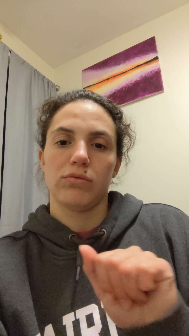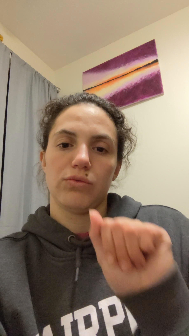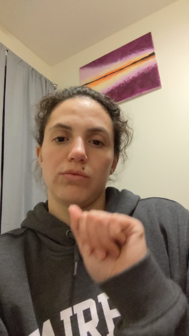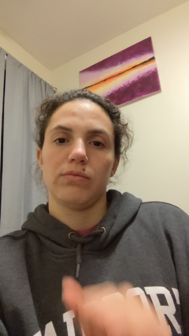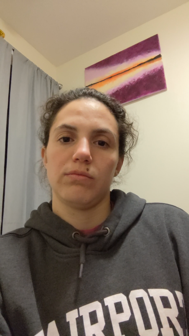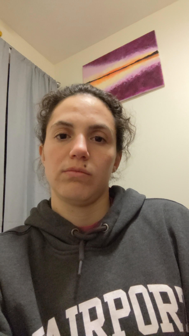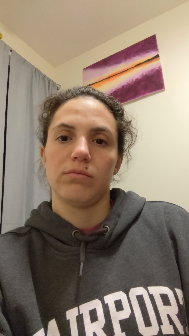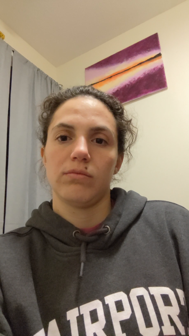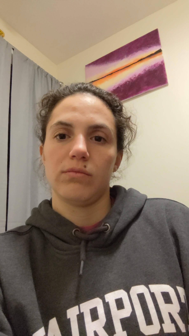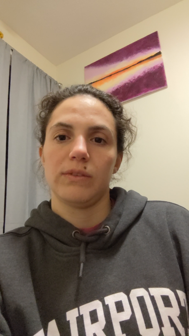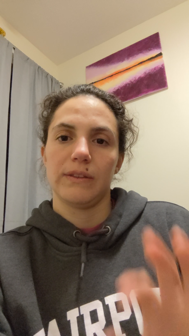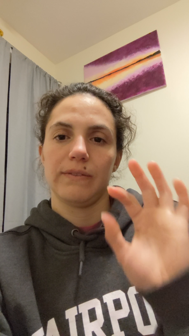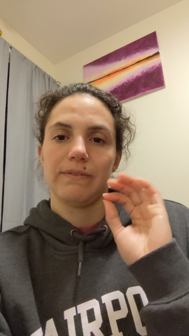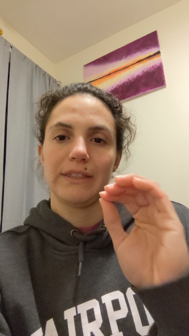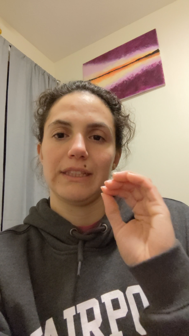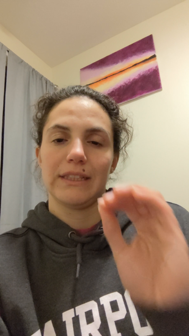fix